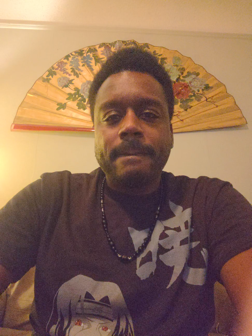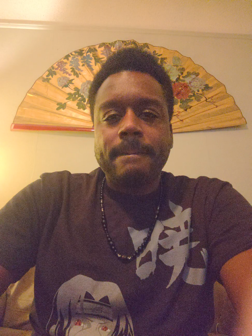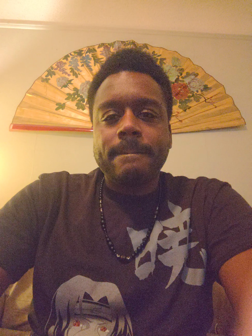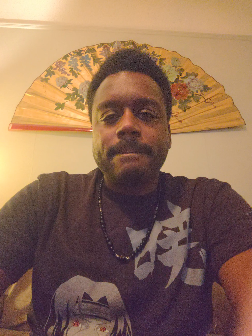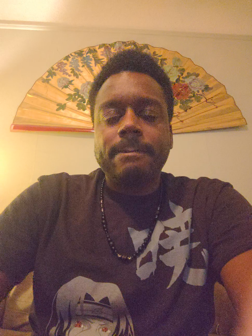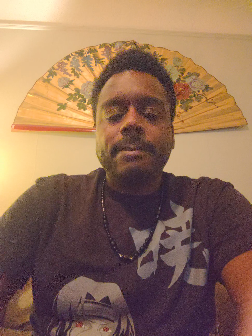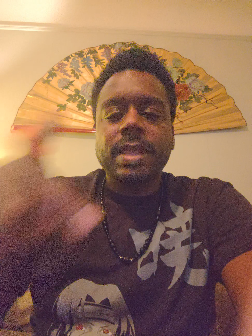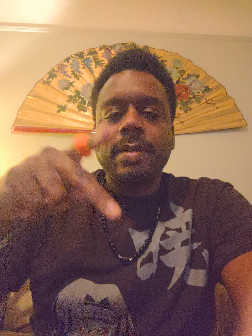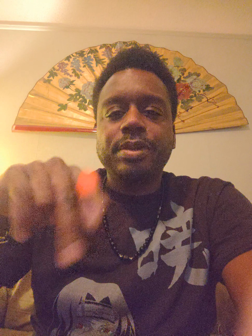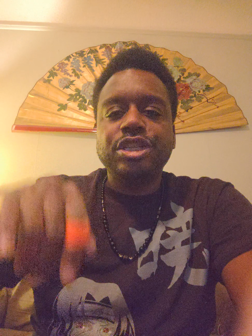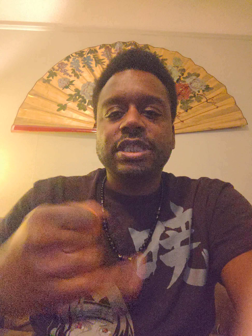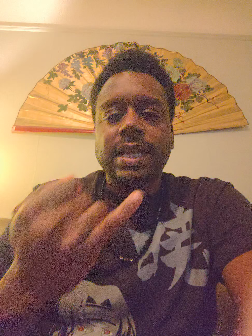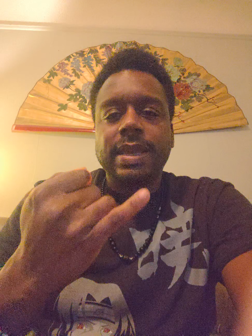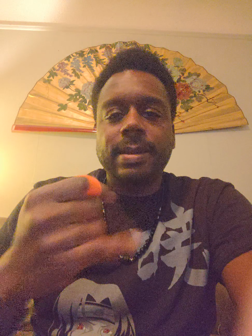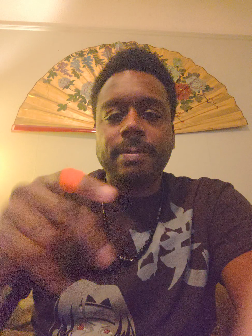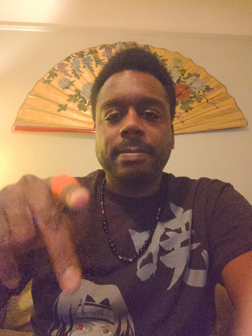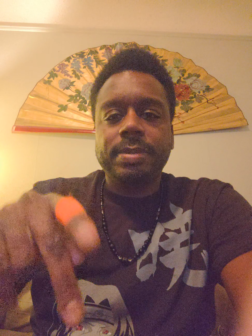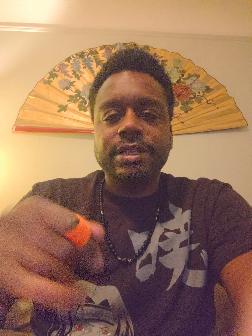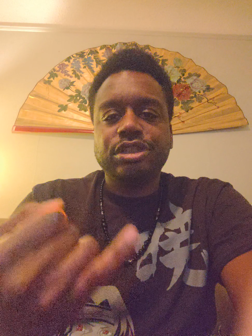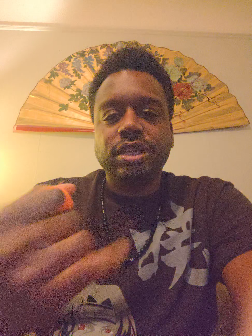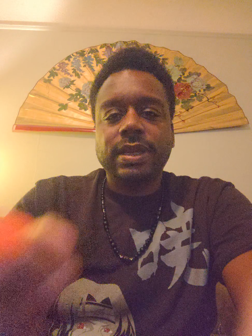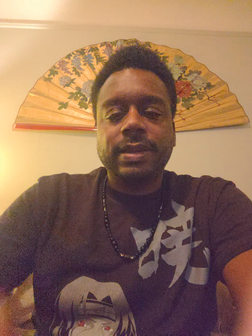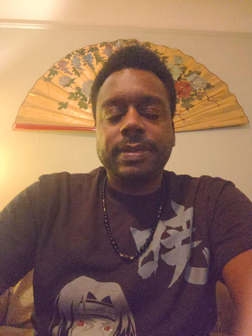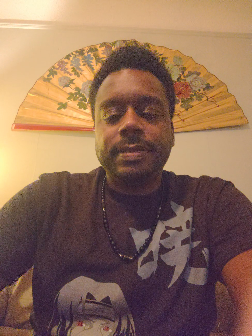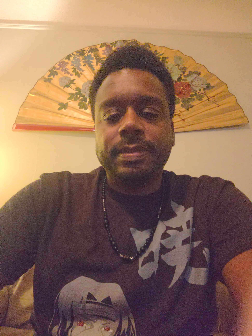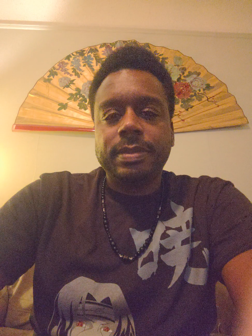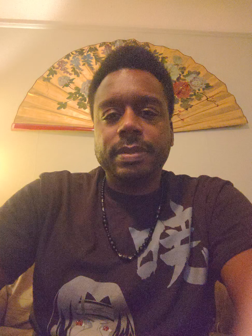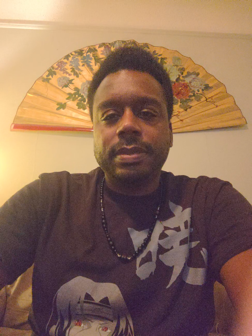pajamas